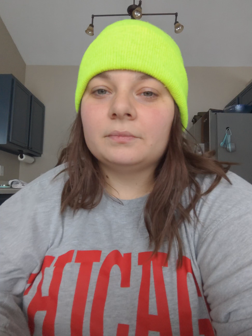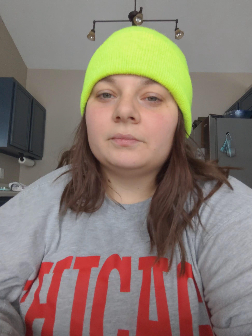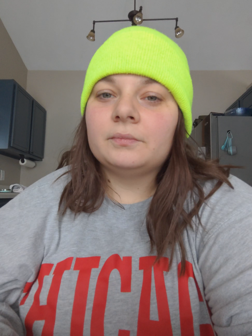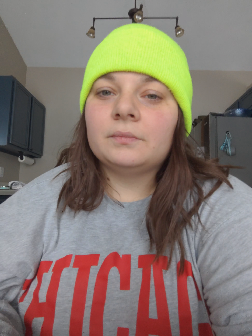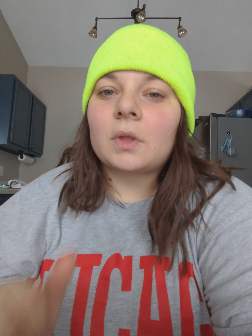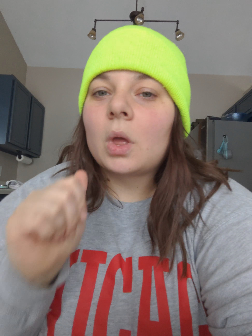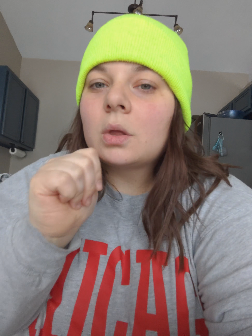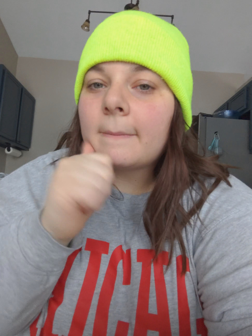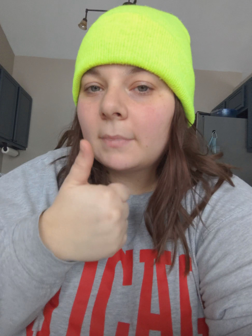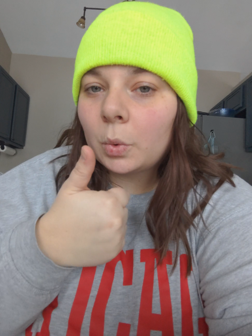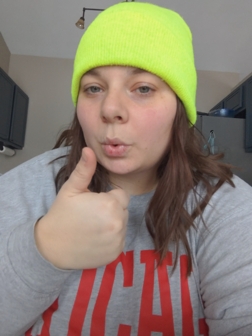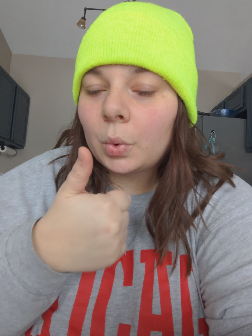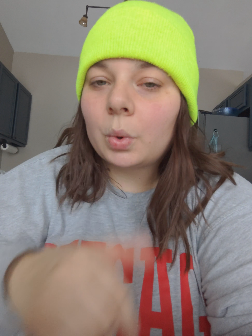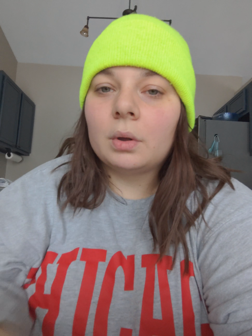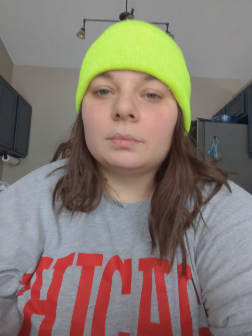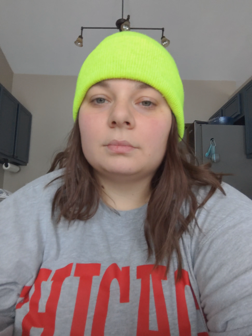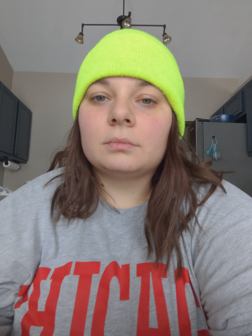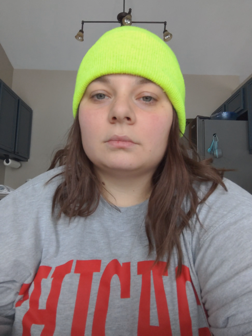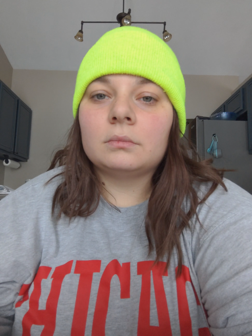tomorrow